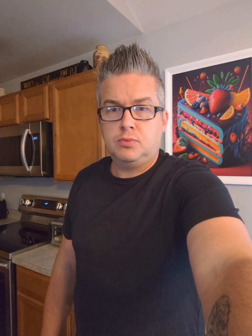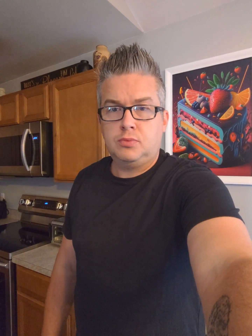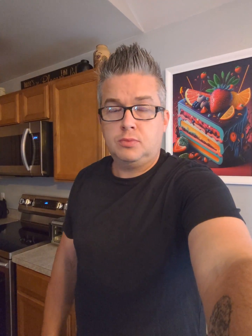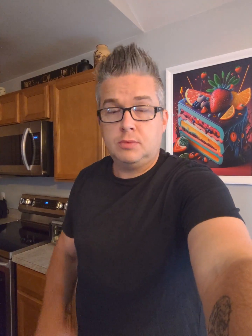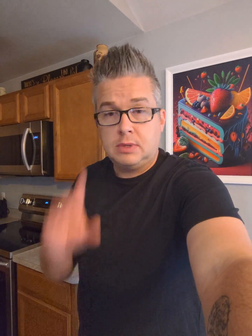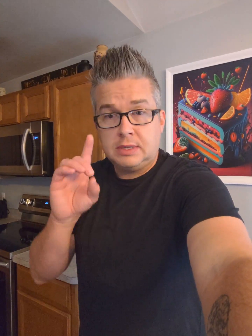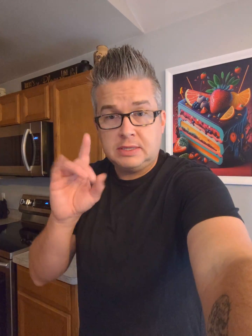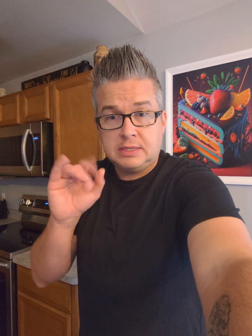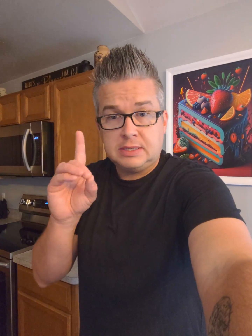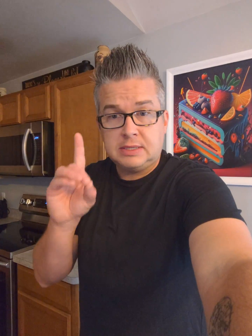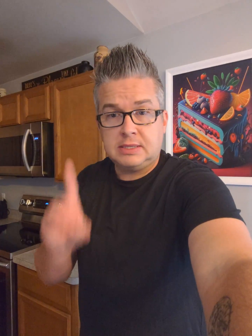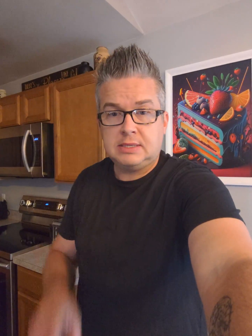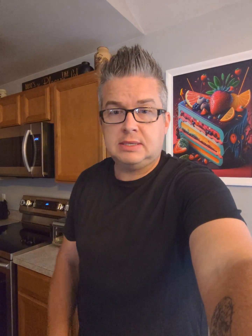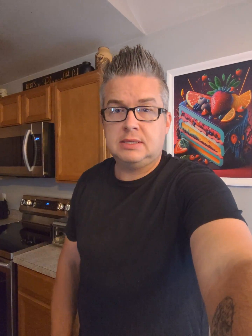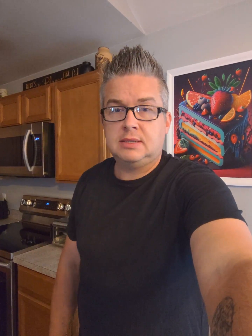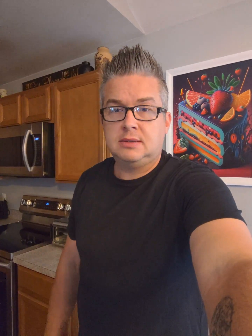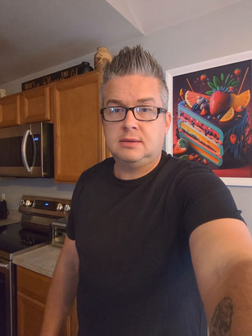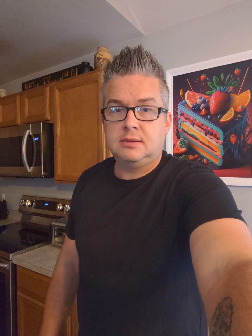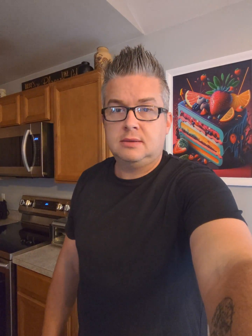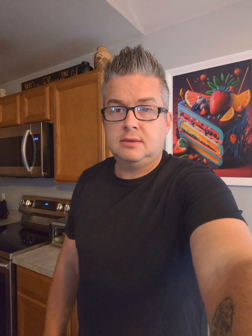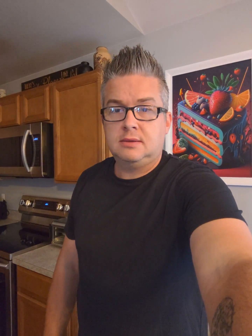did